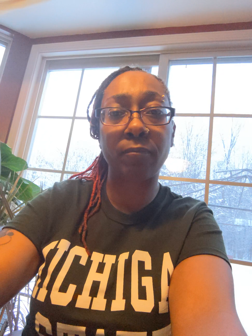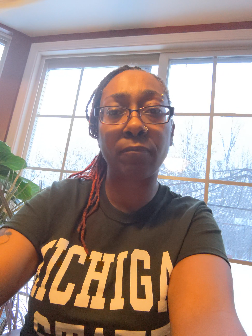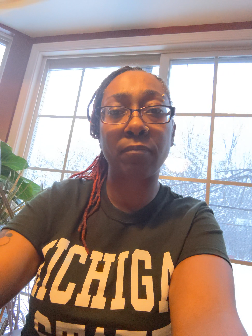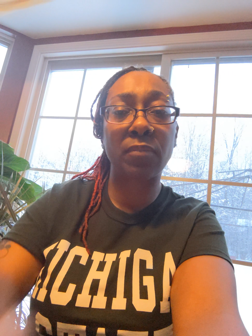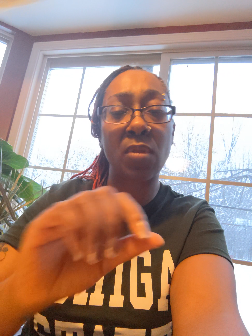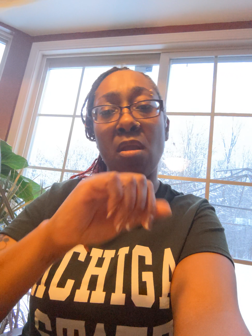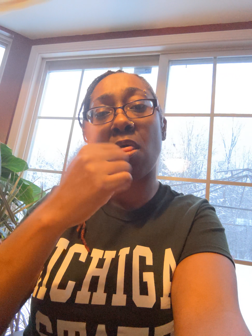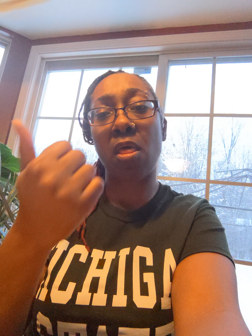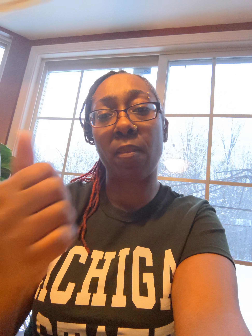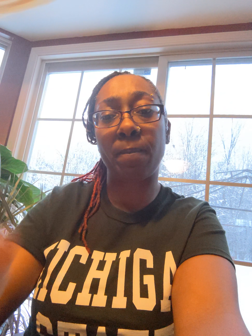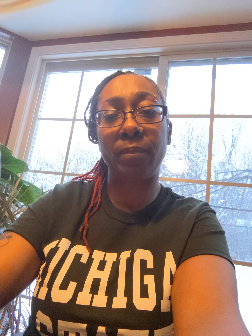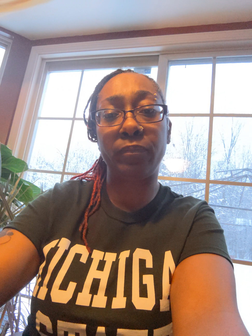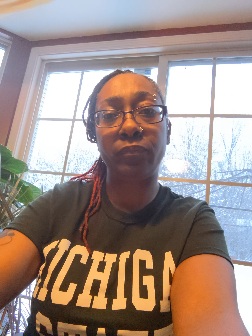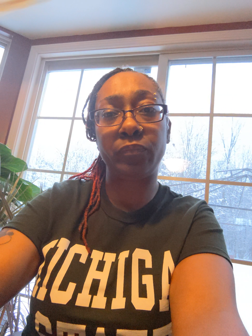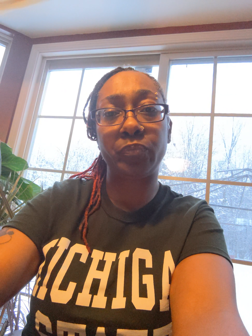another